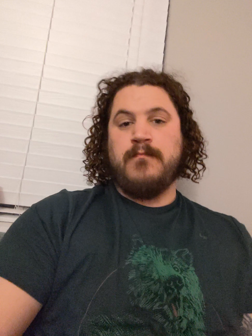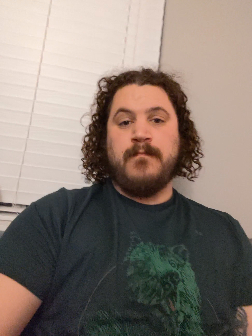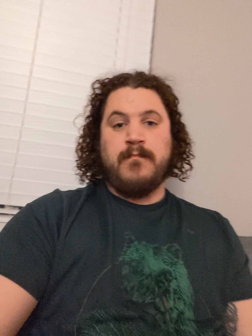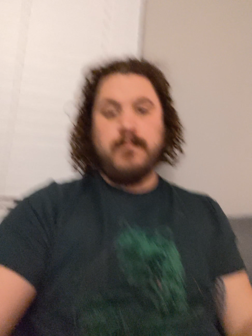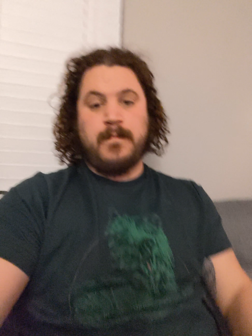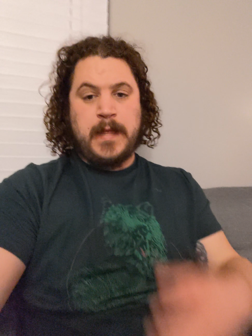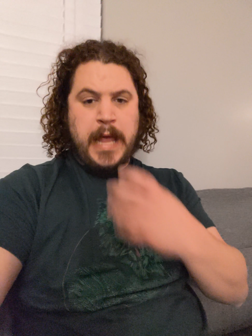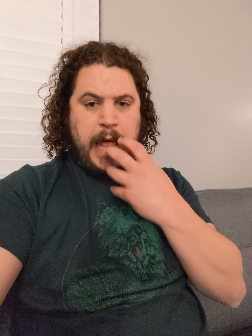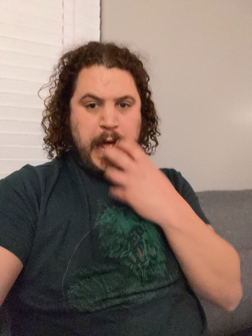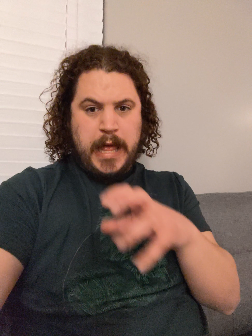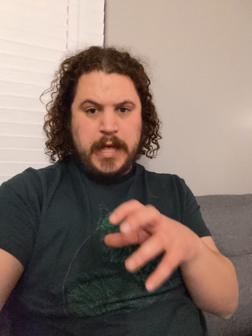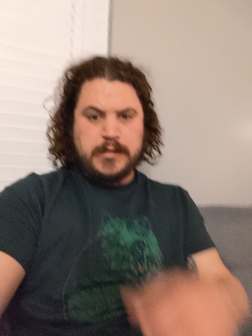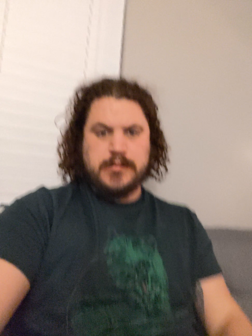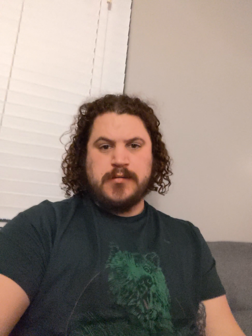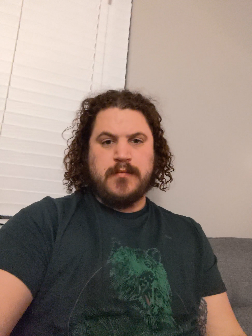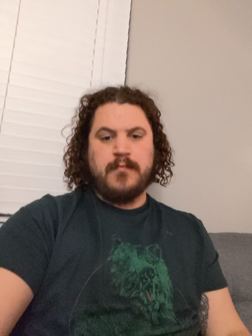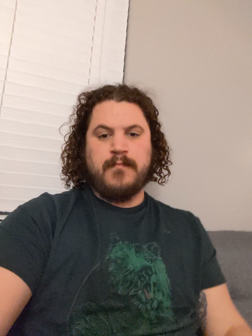hot